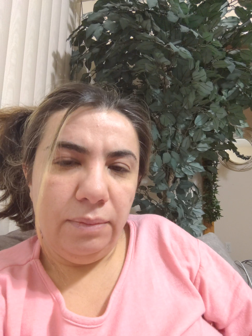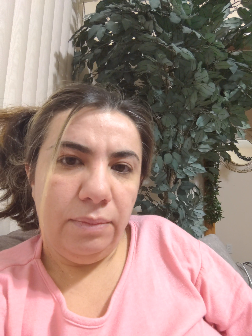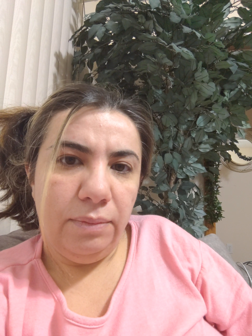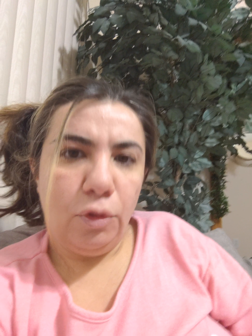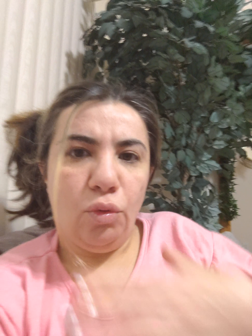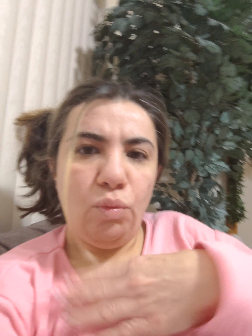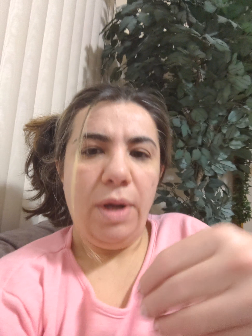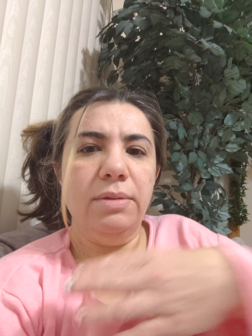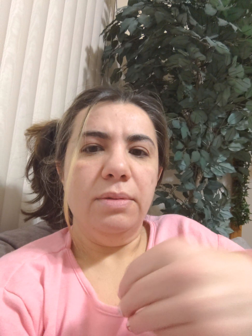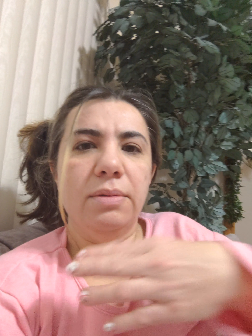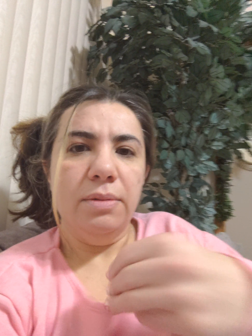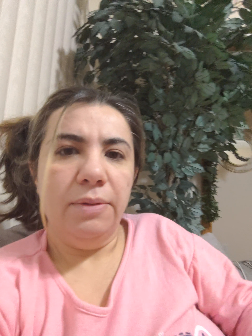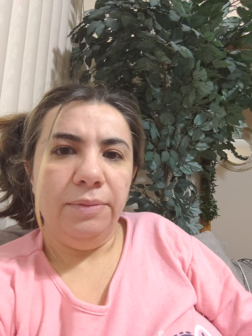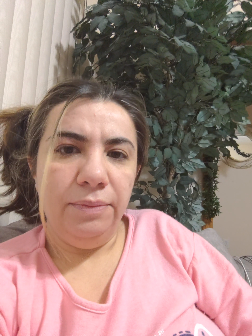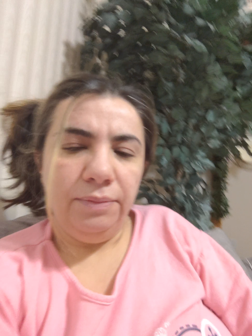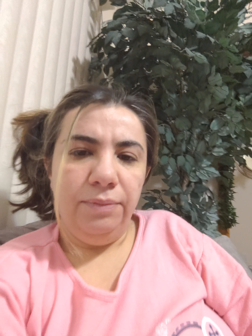white